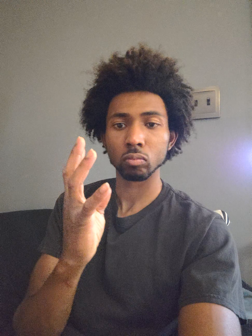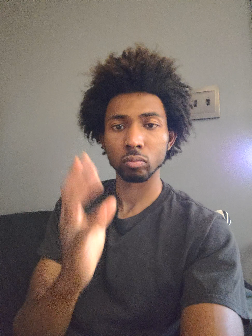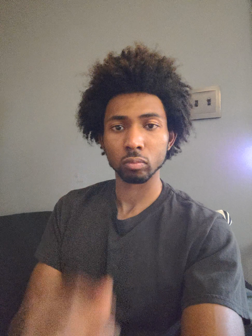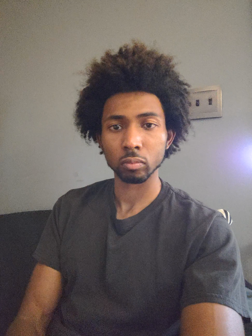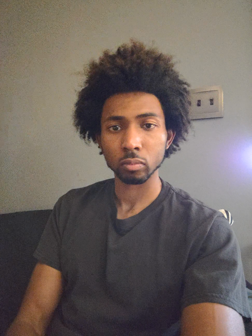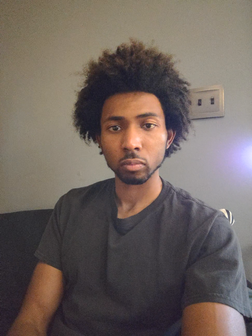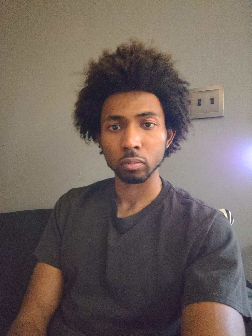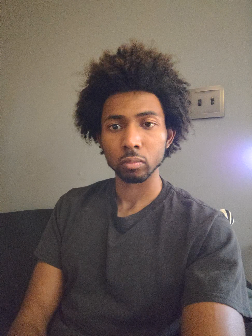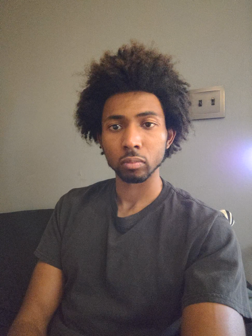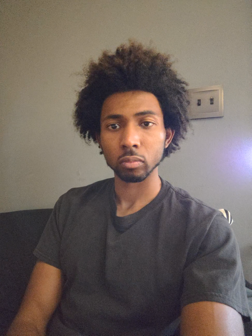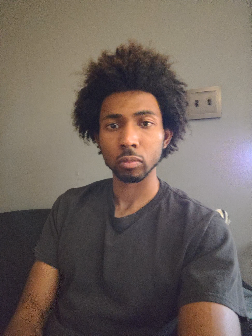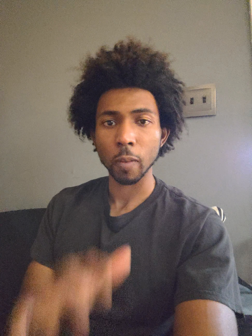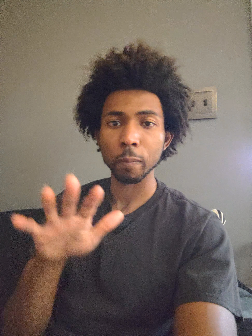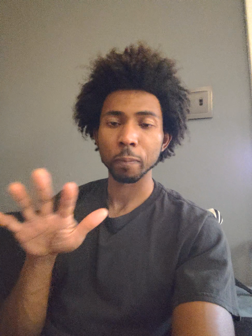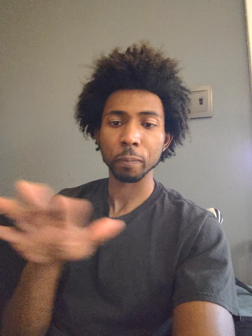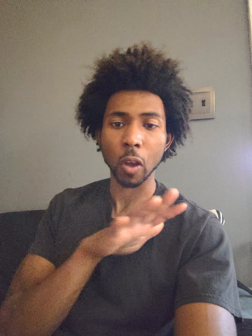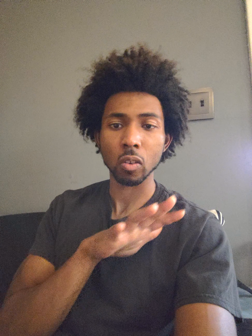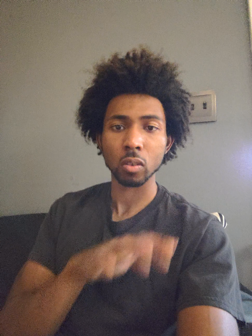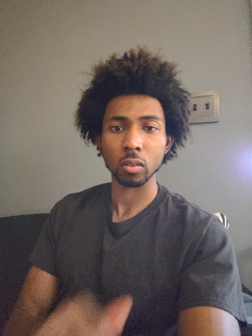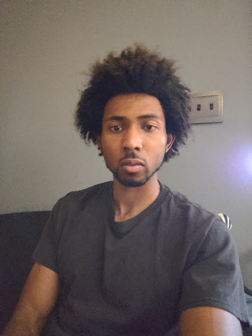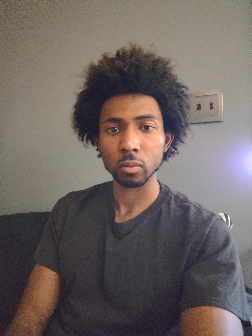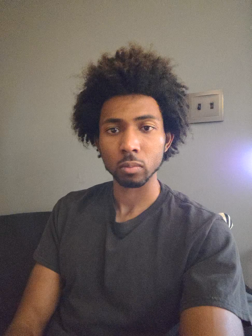full